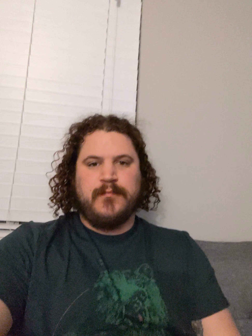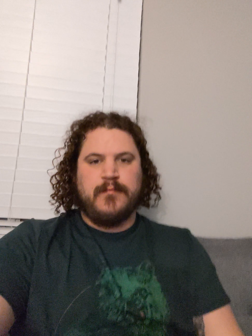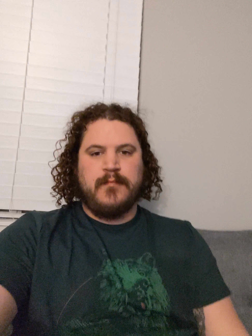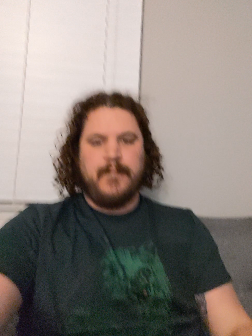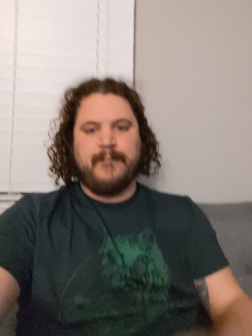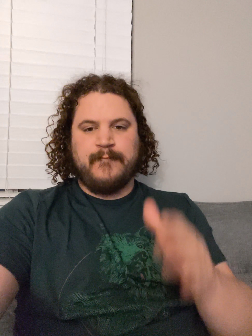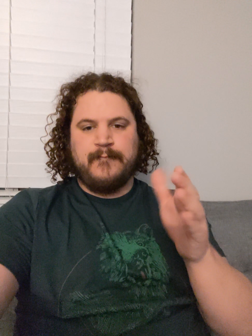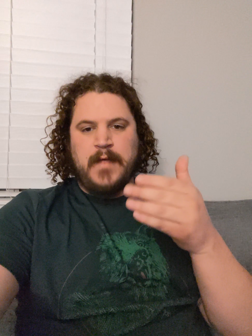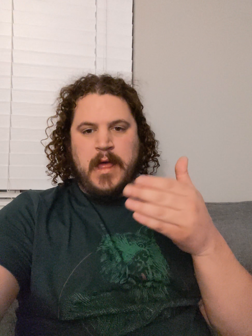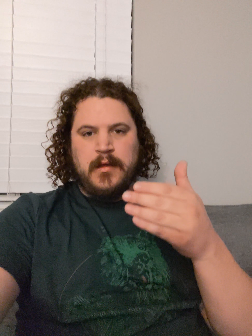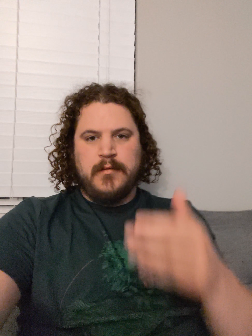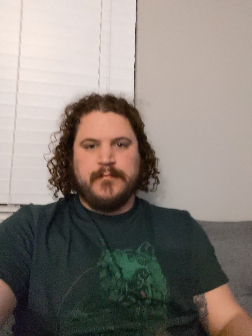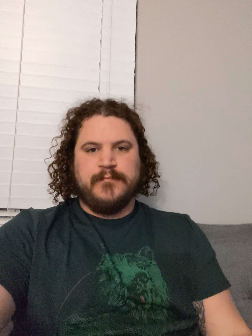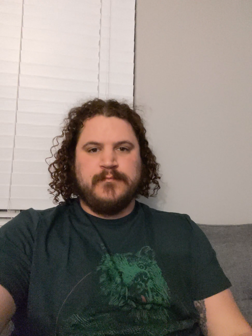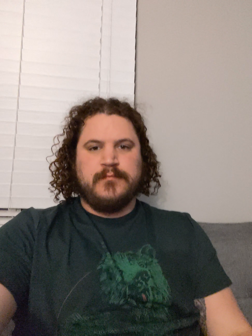flag